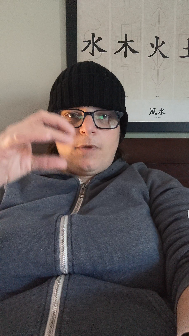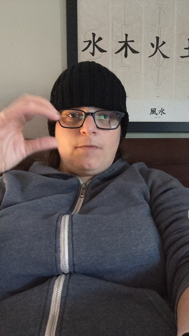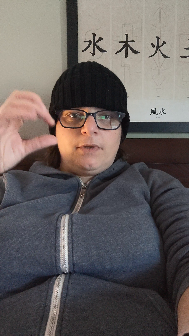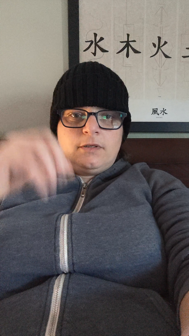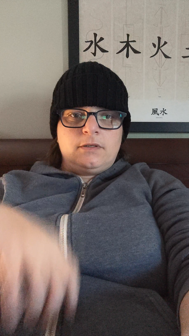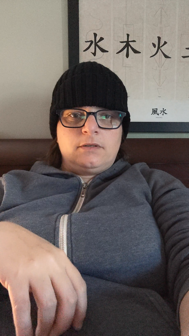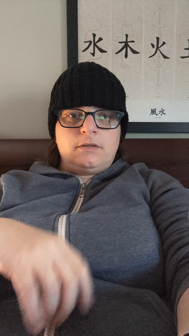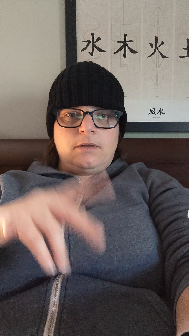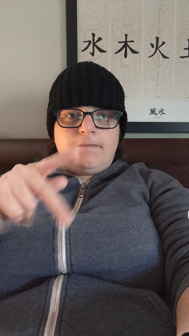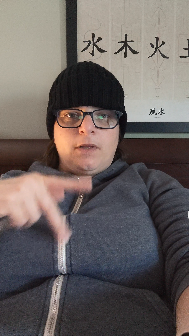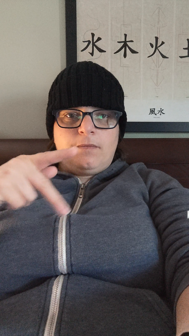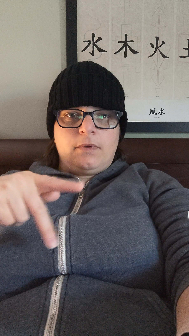people